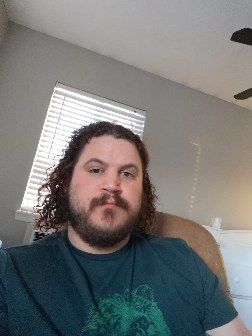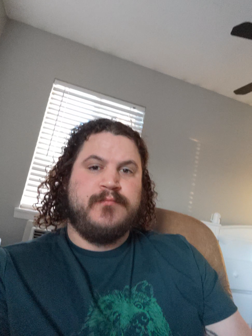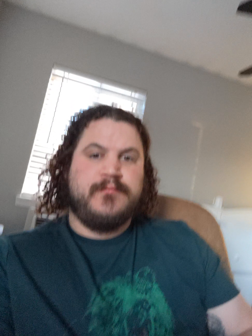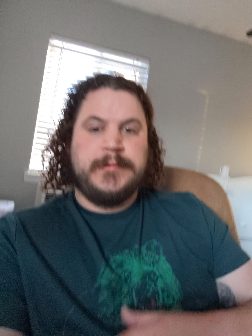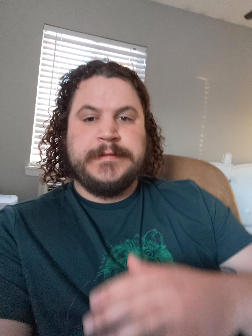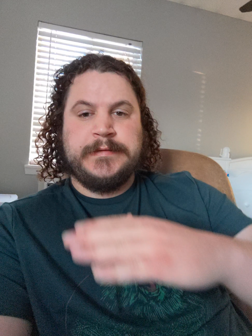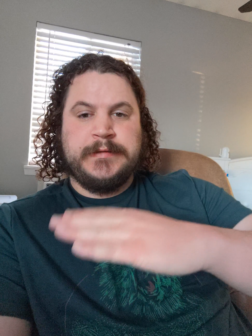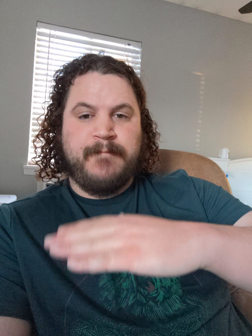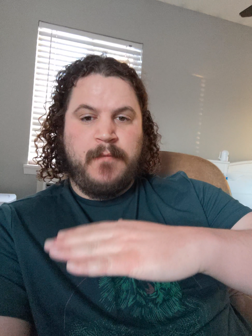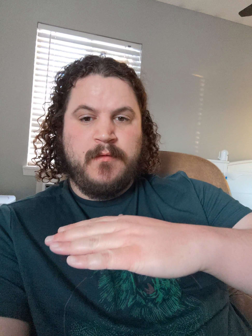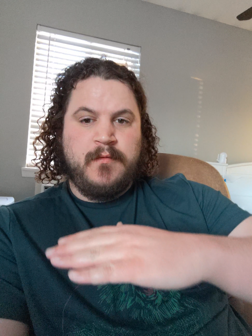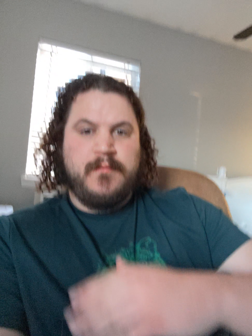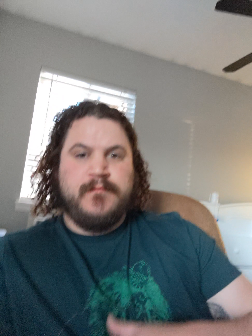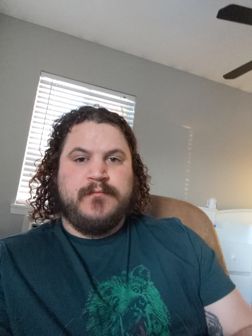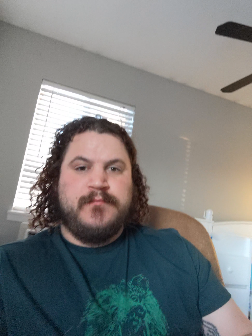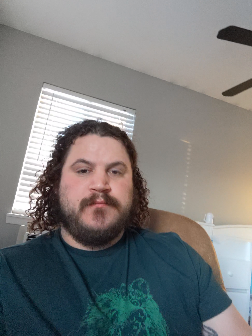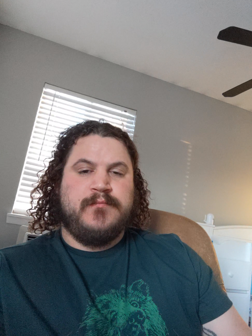table